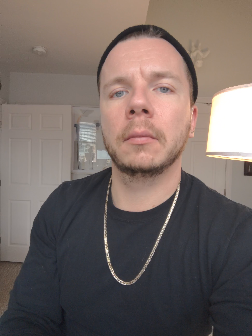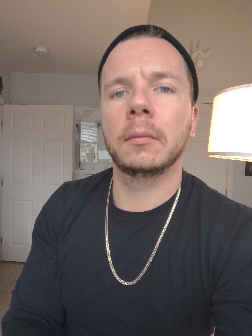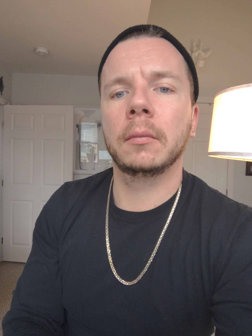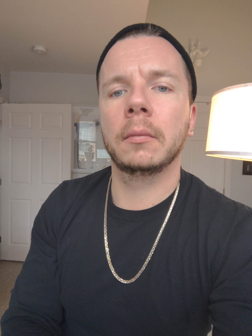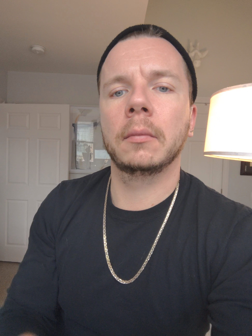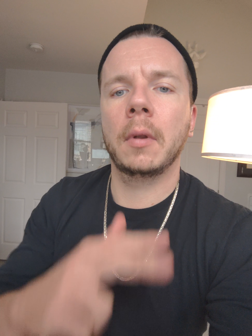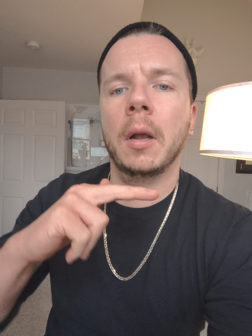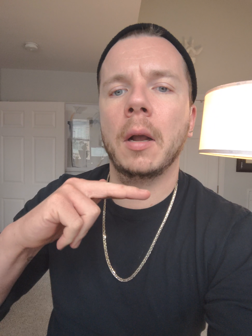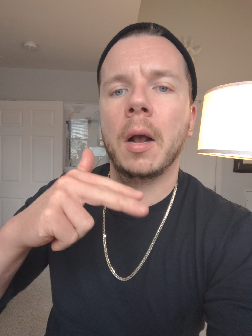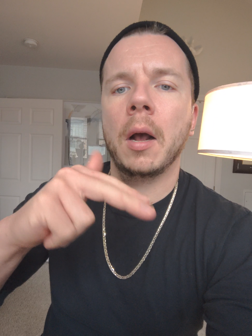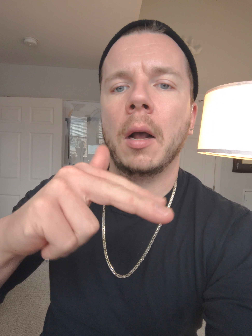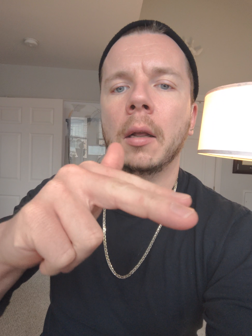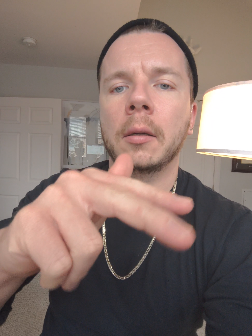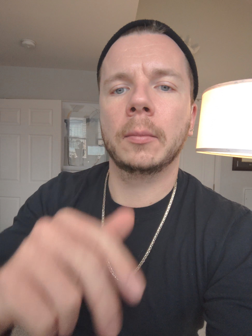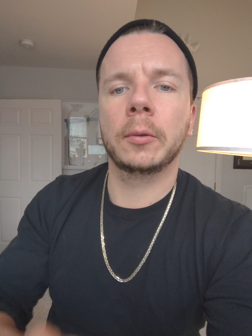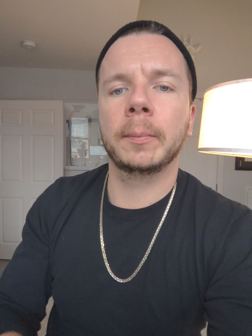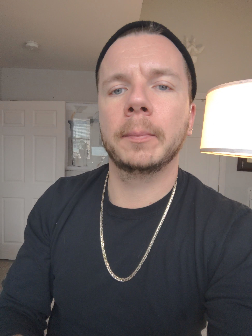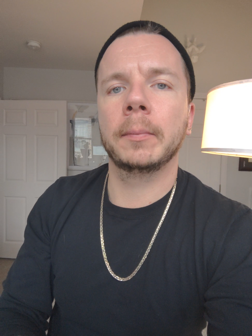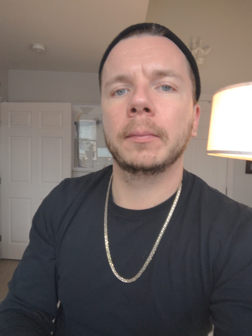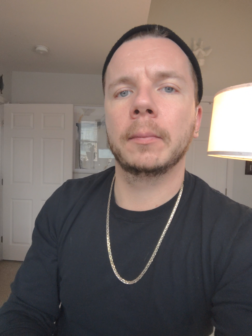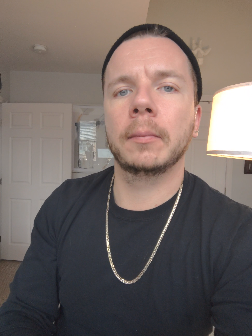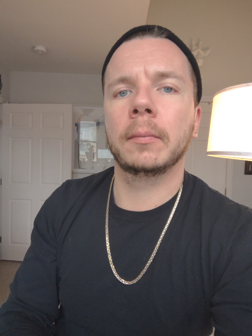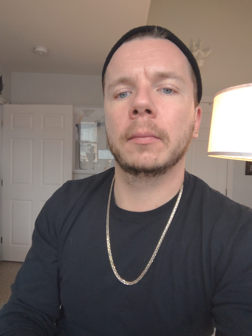helicopter